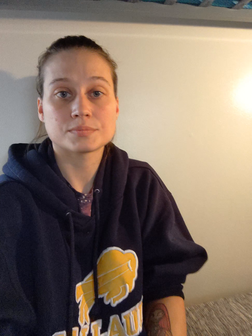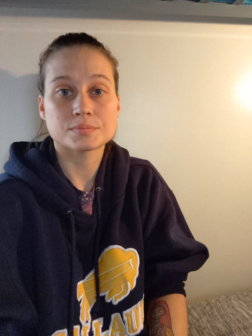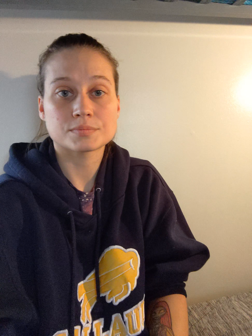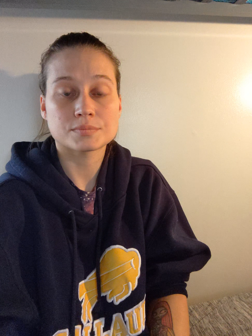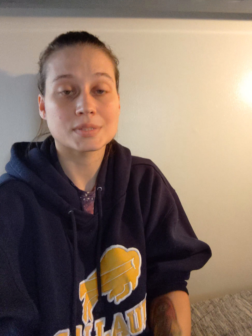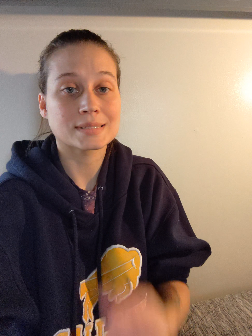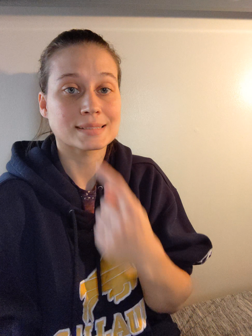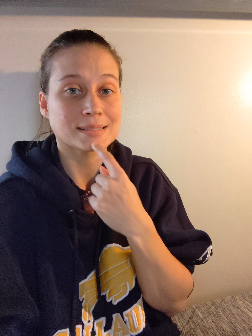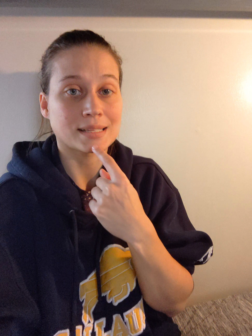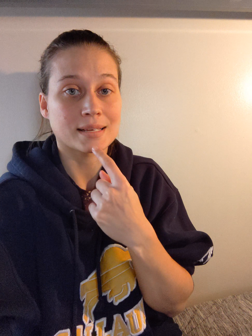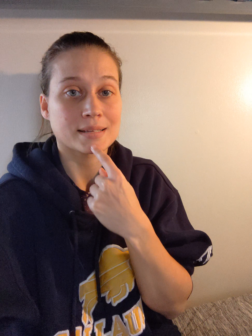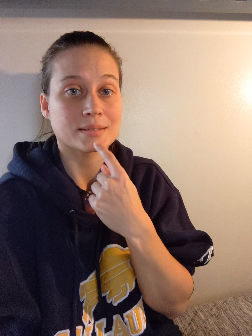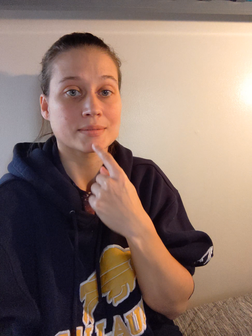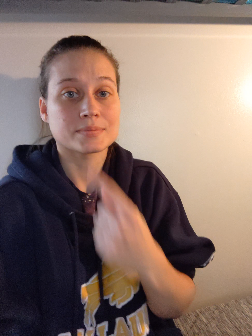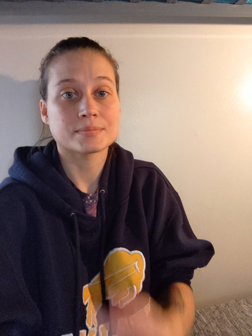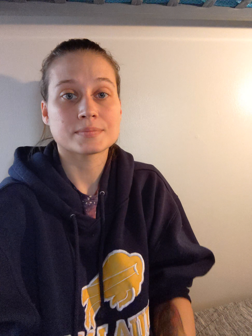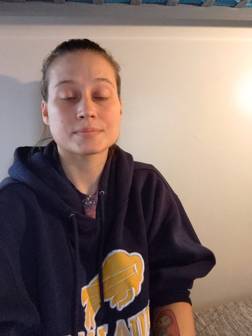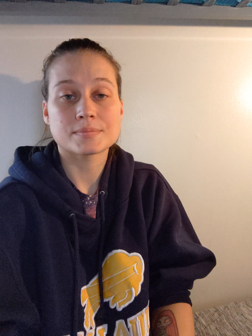say